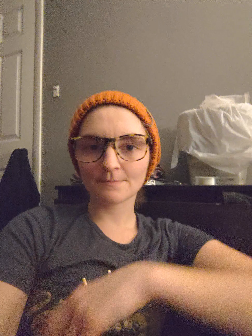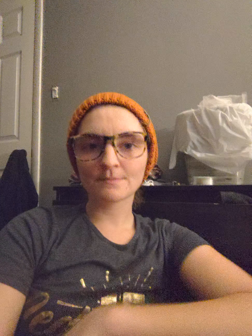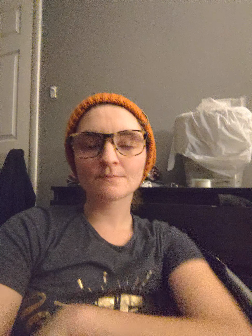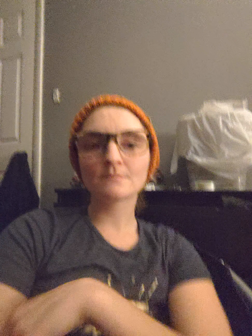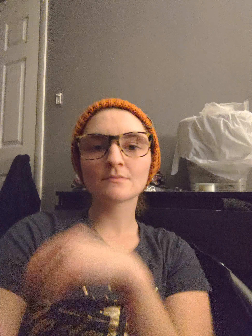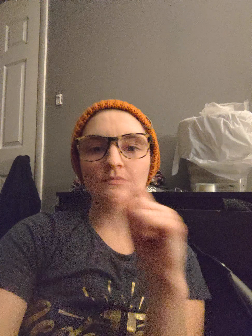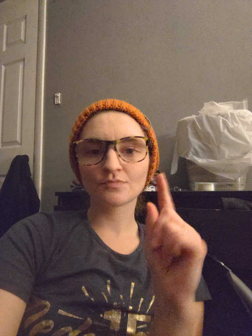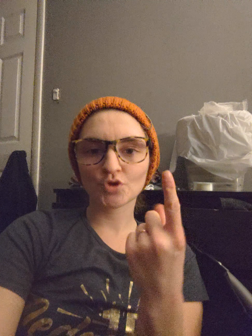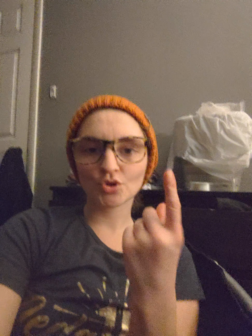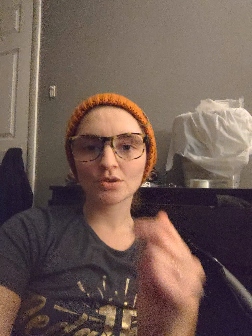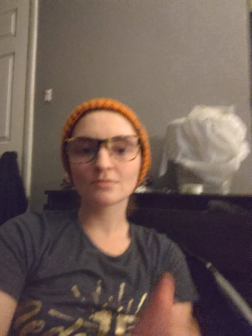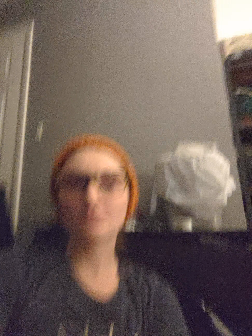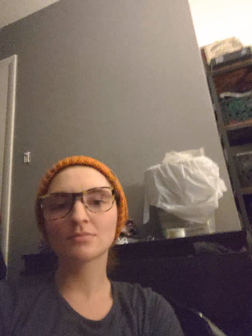first